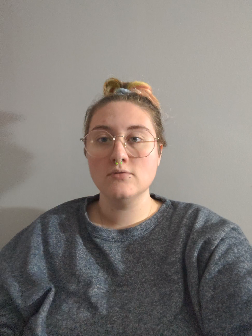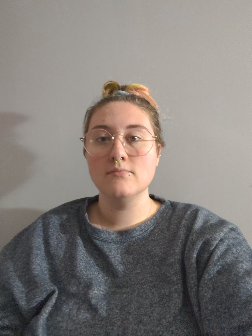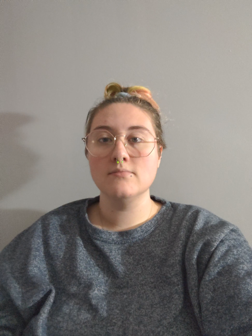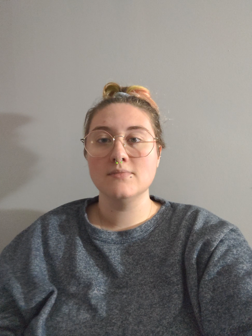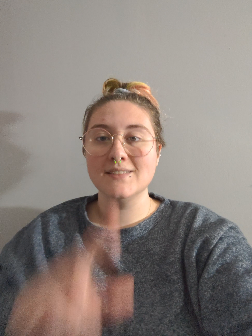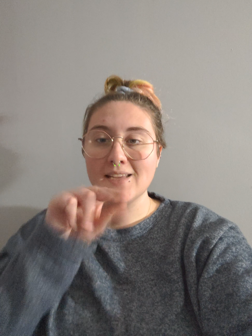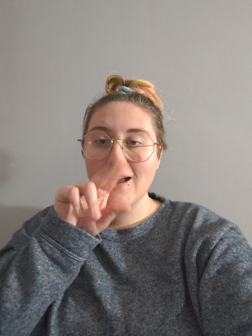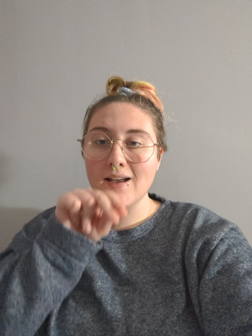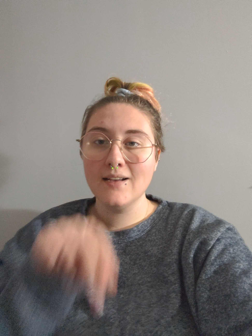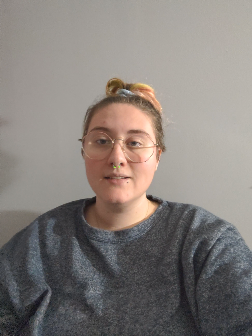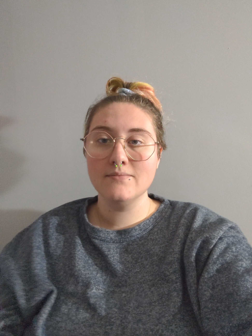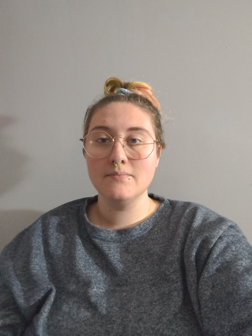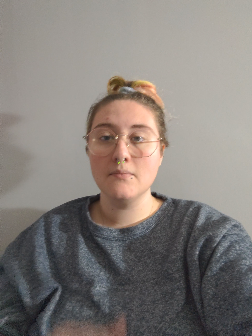duck